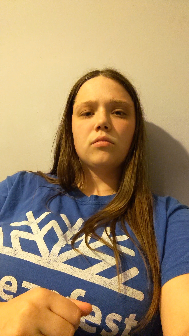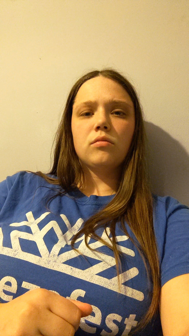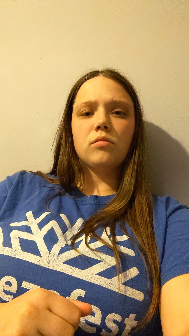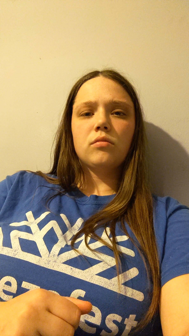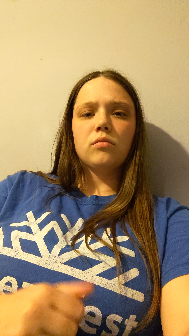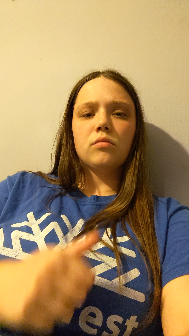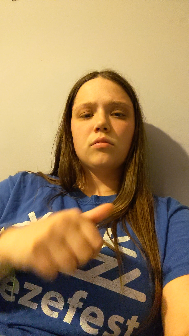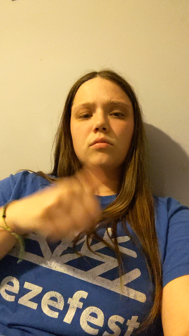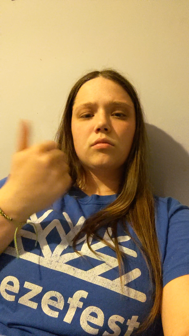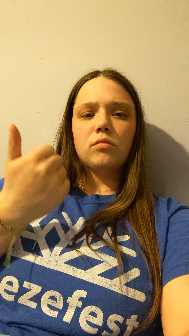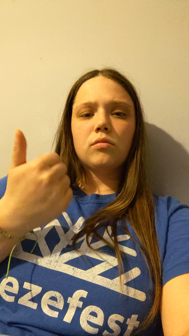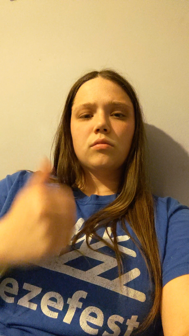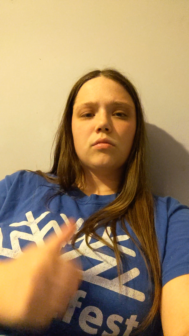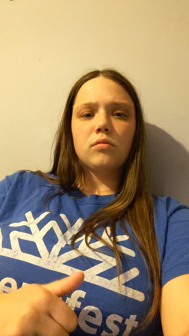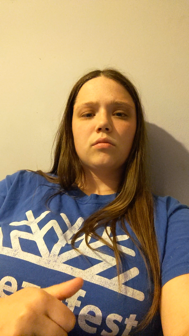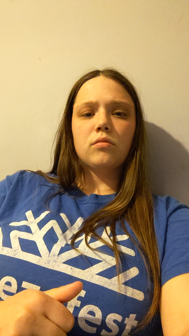other